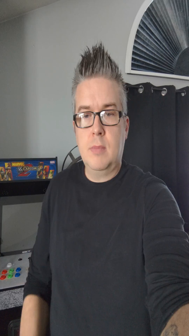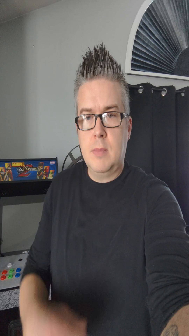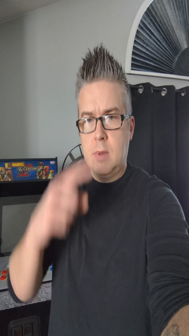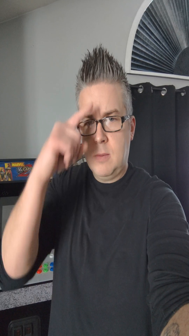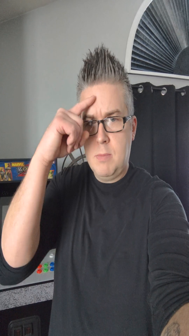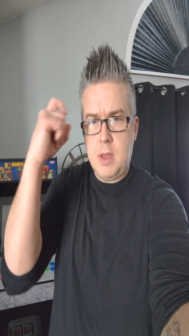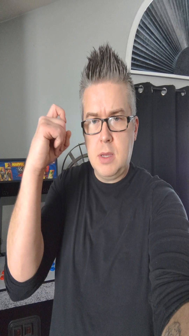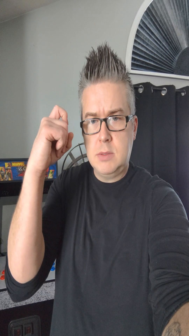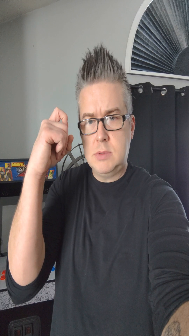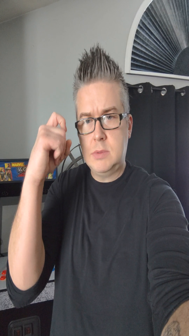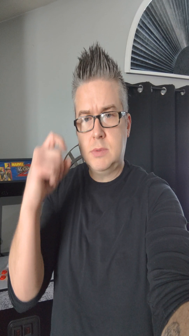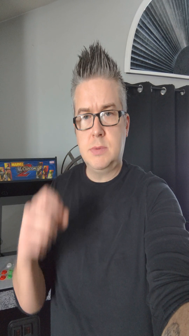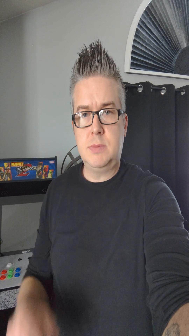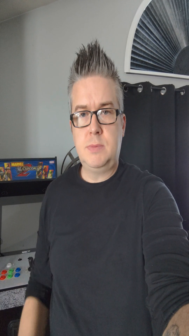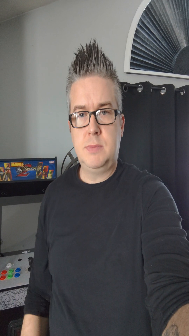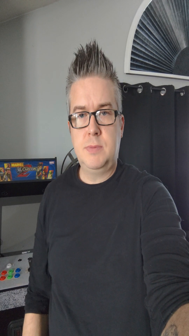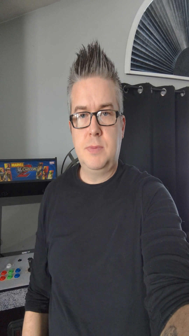because